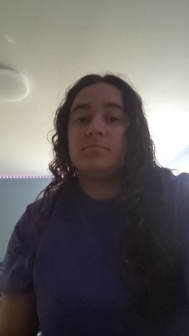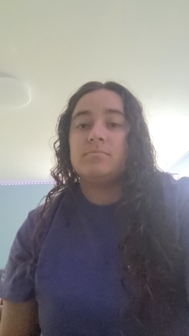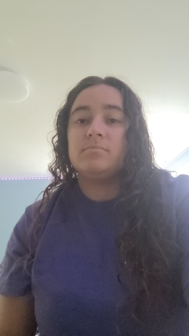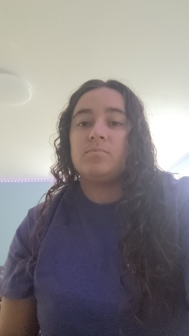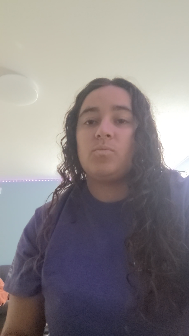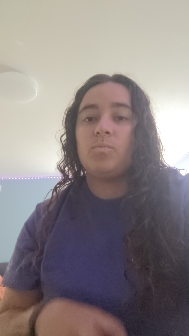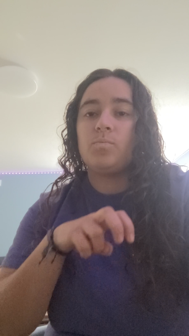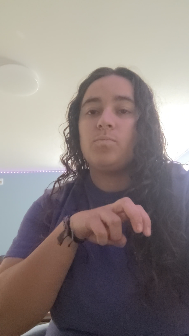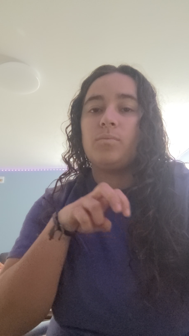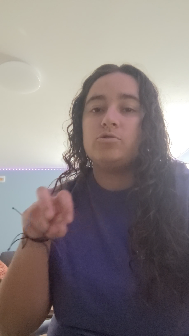bench